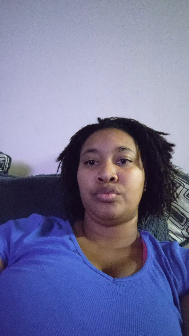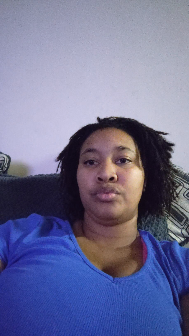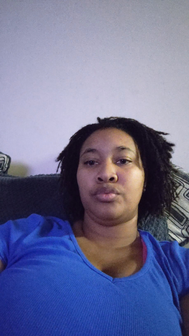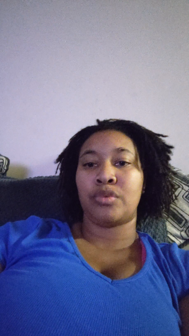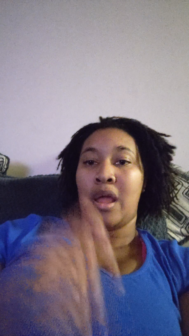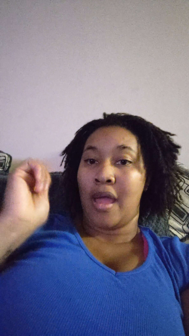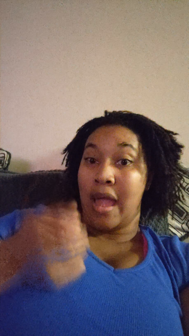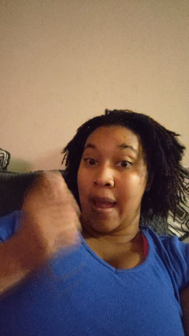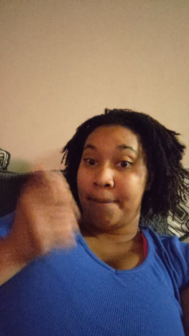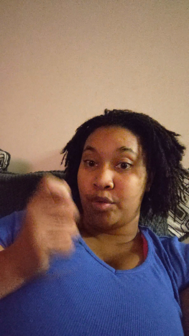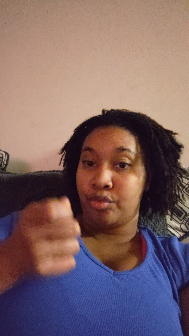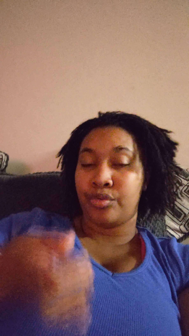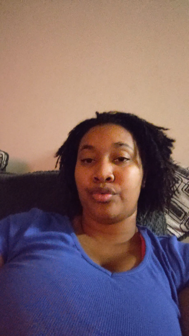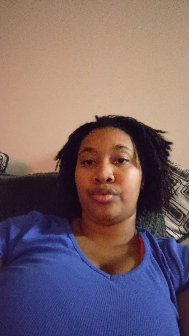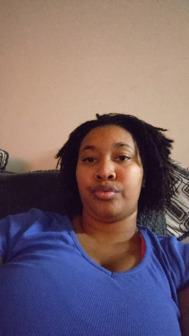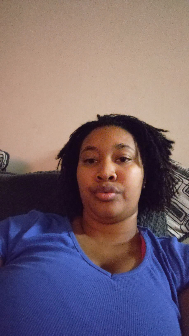hammer